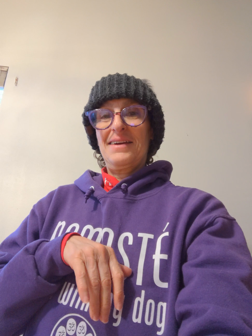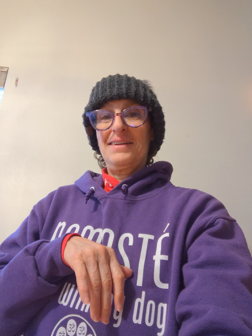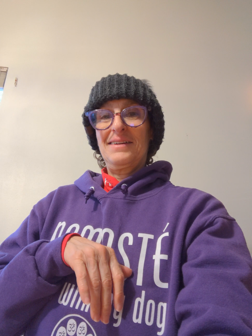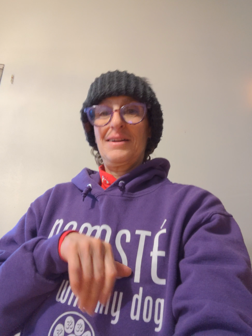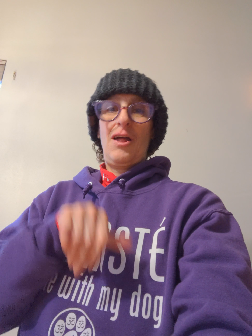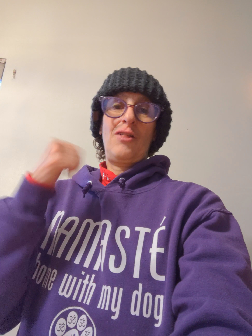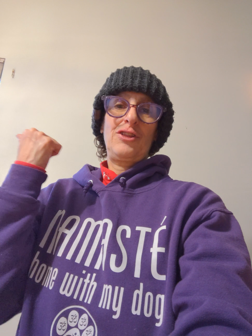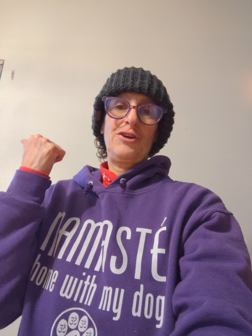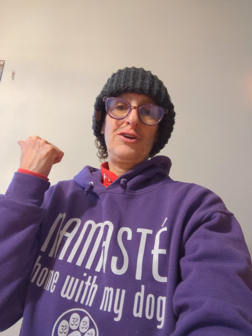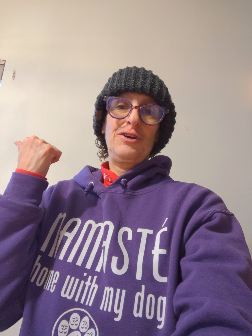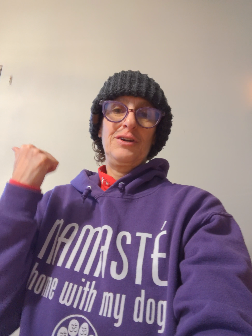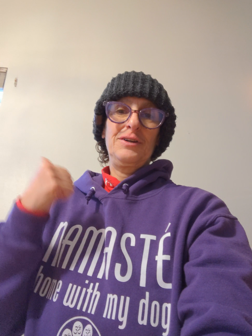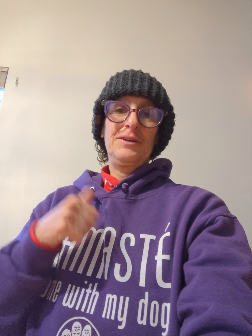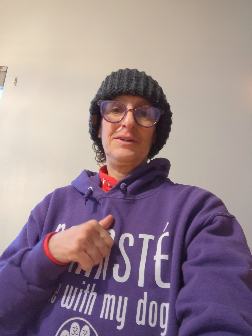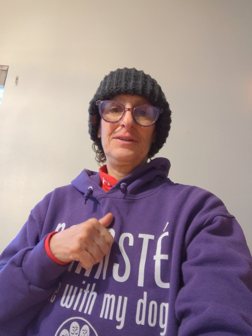another